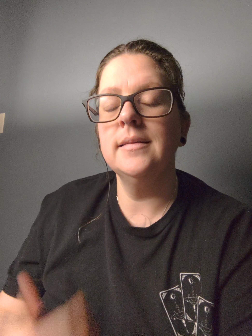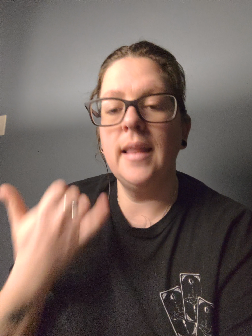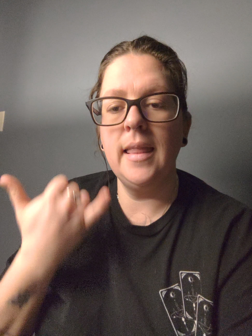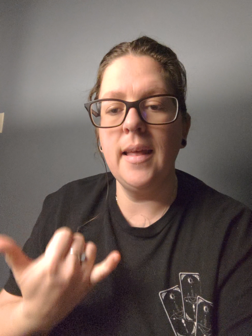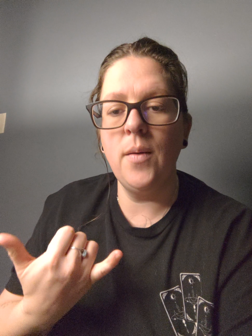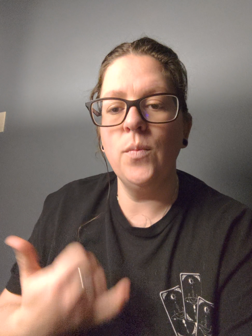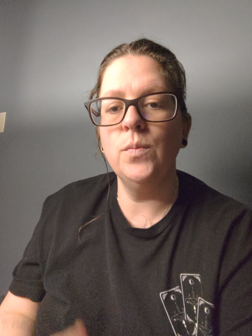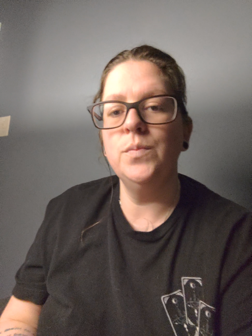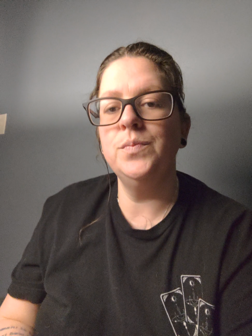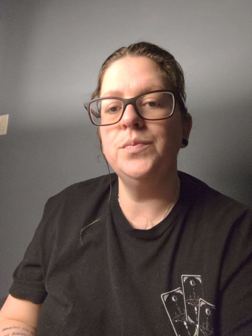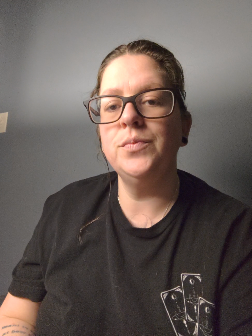now